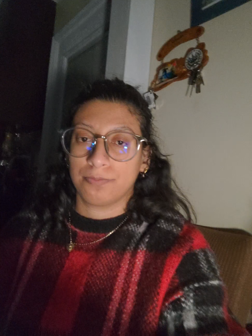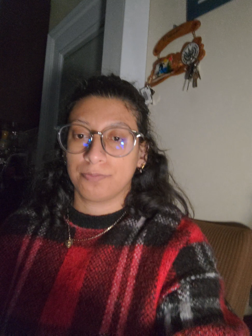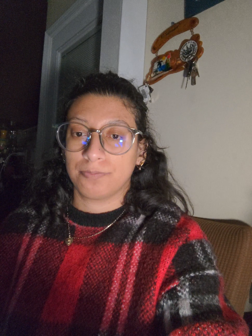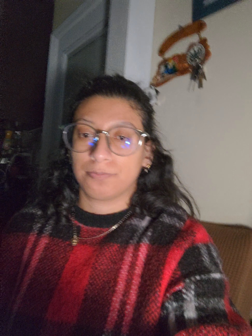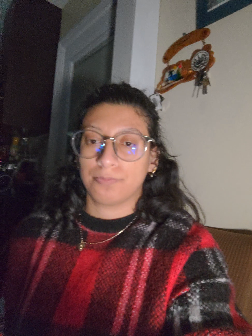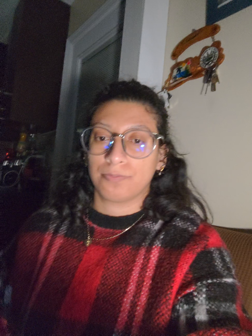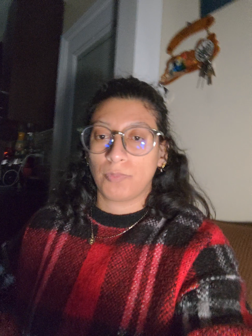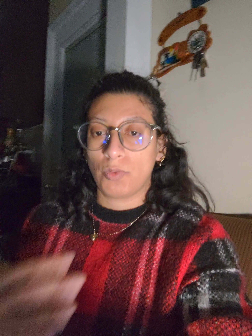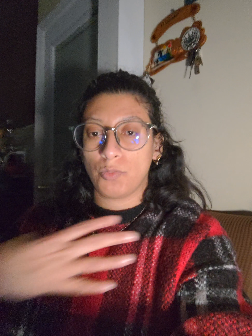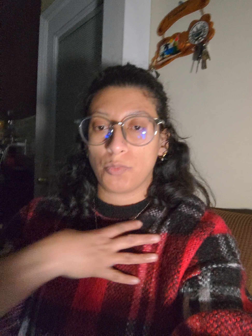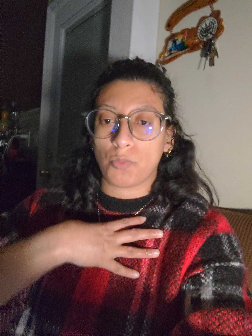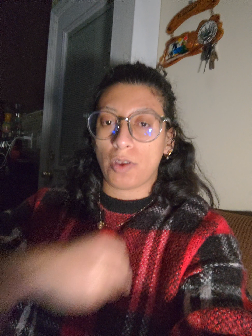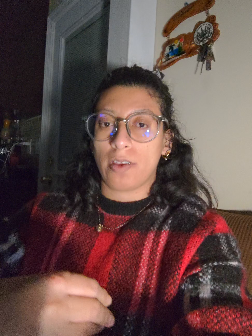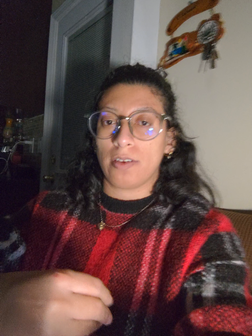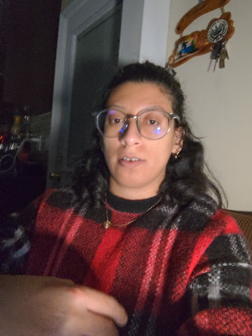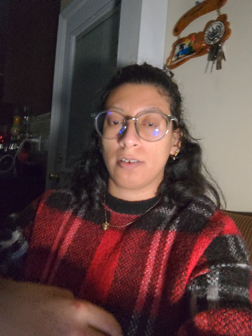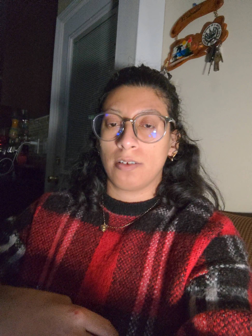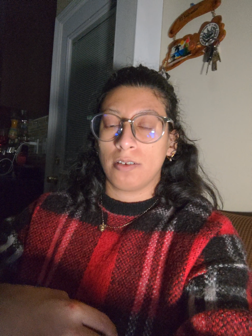white